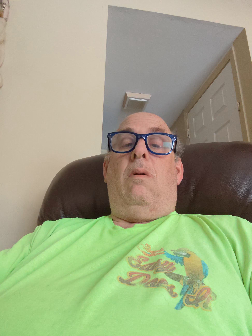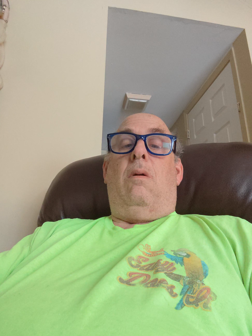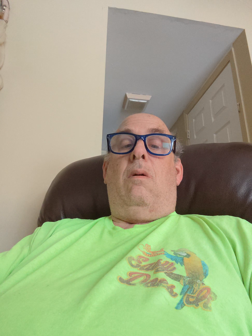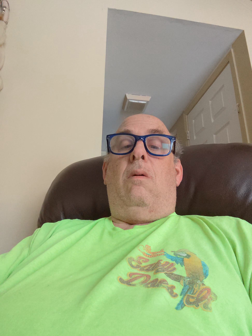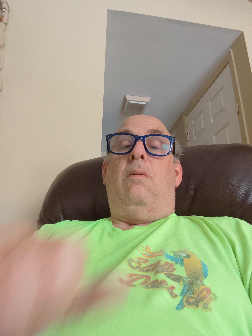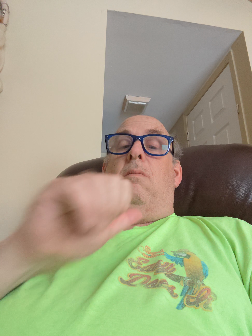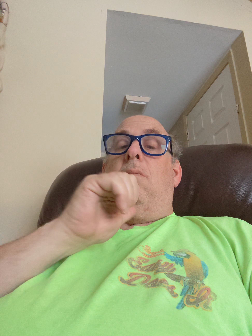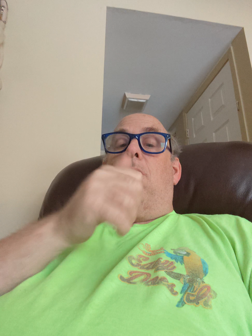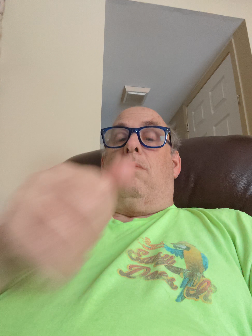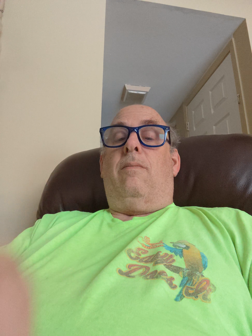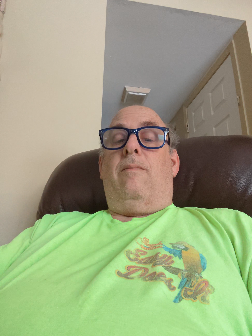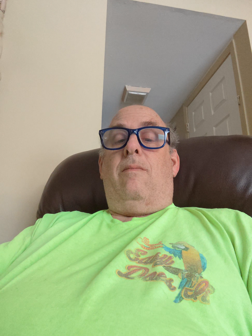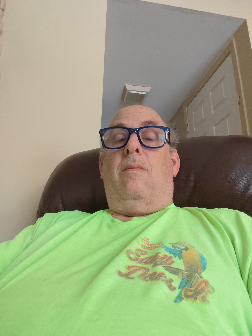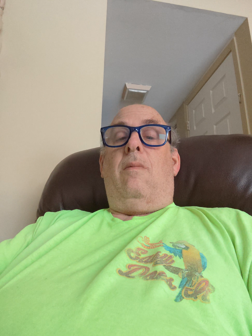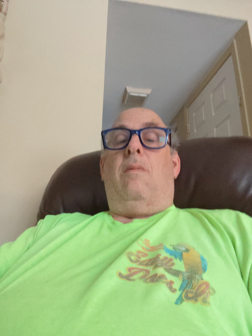not